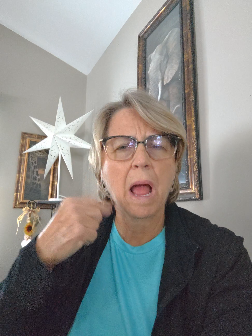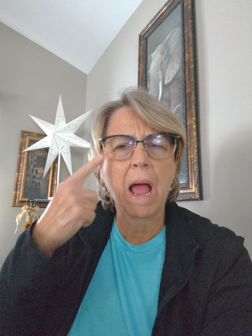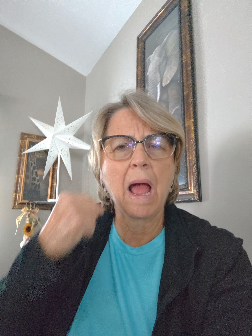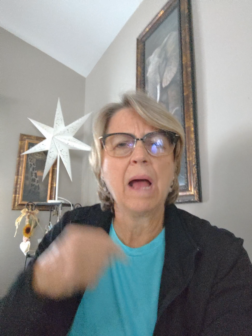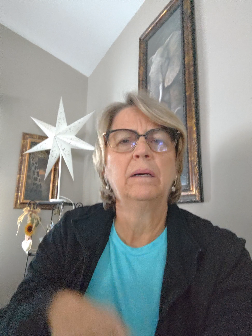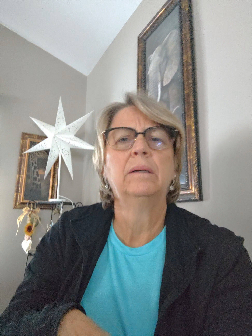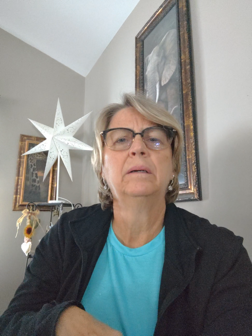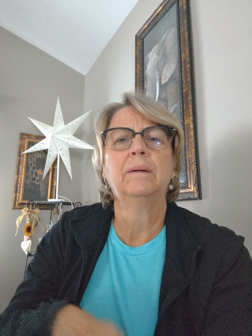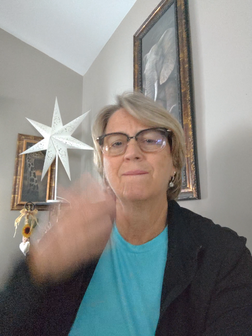cry